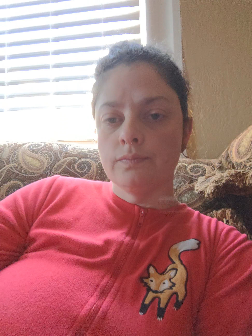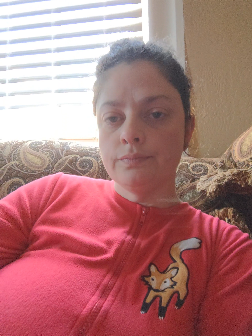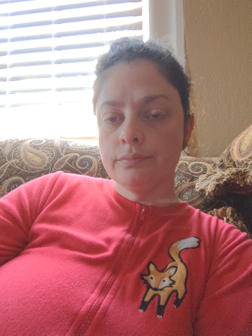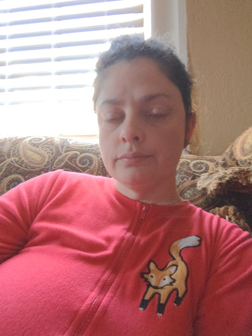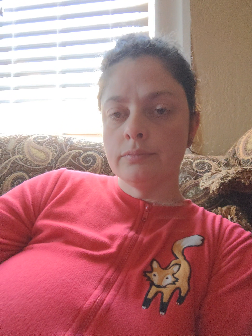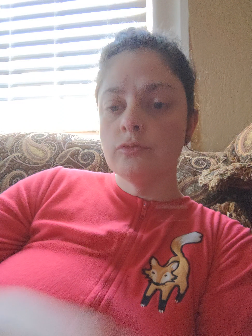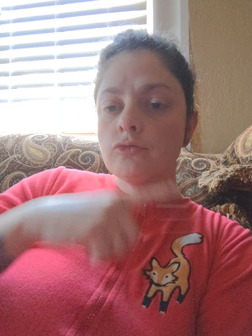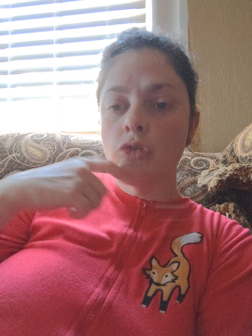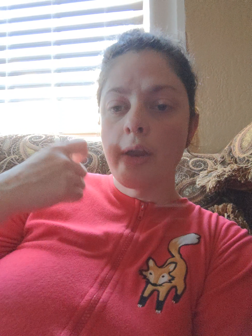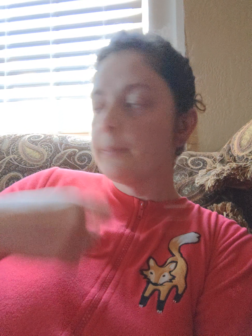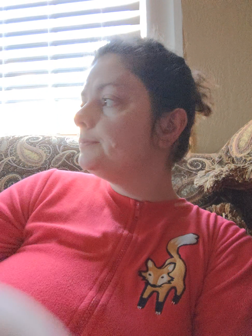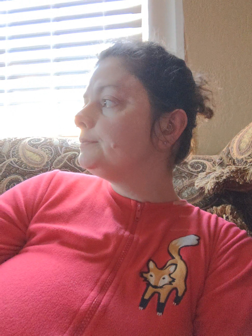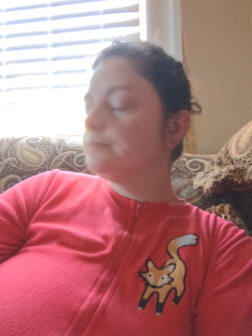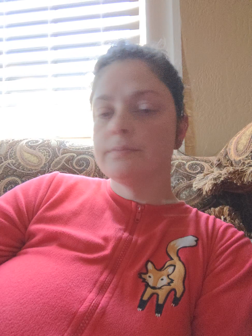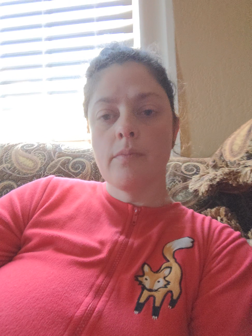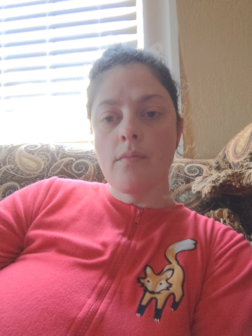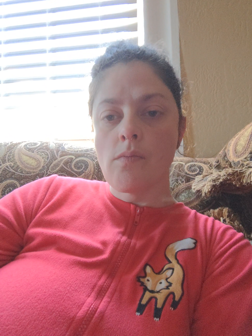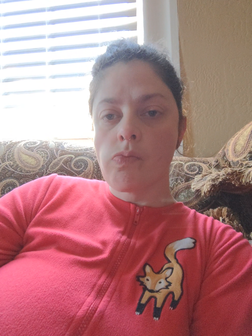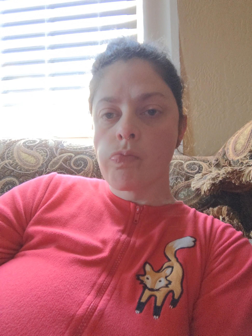dry